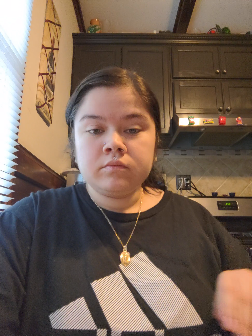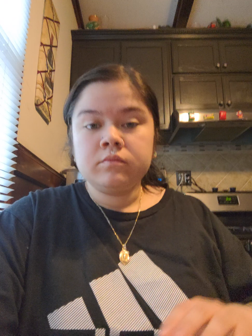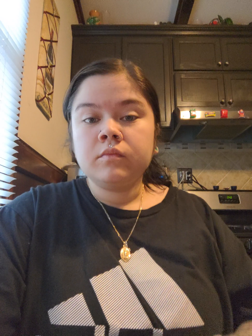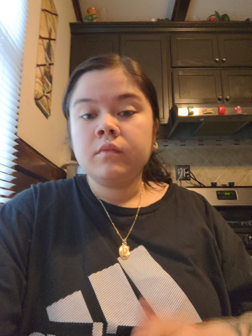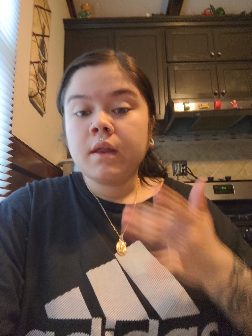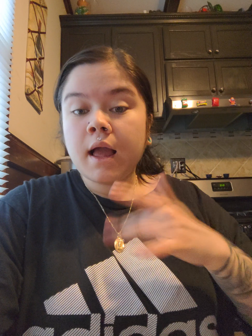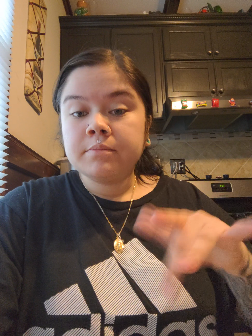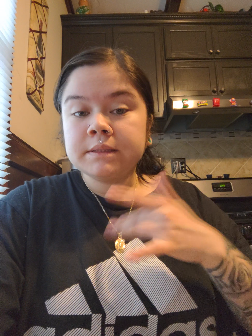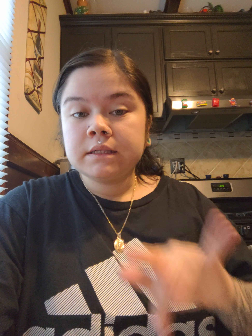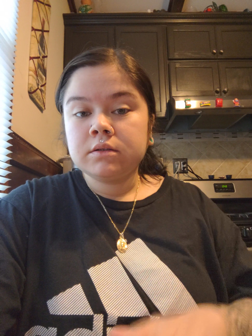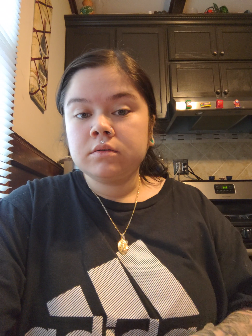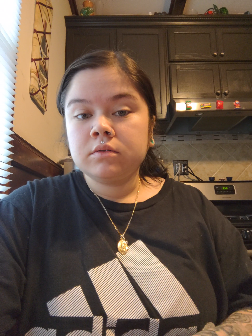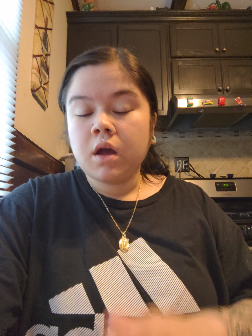empty